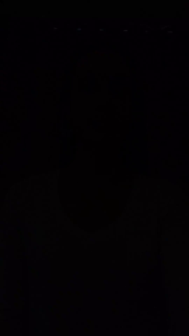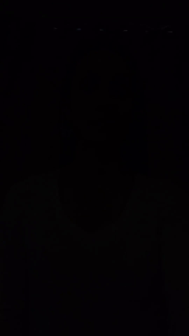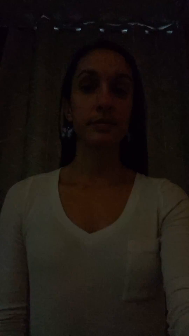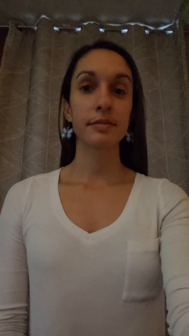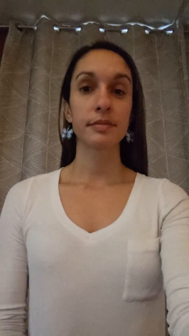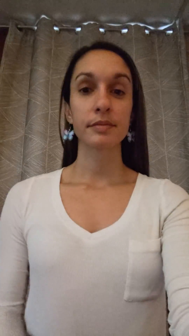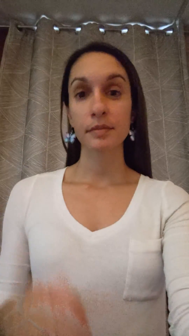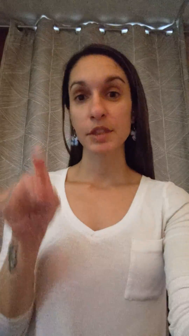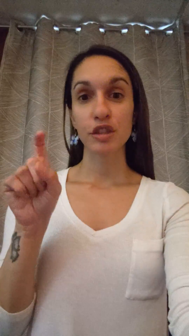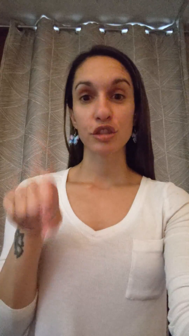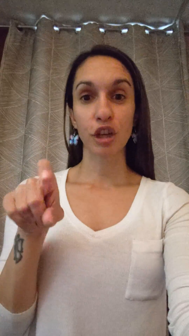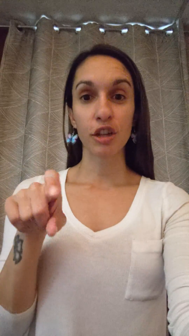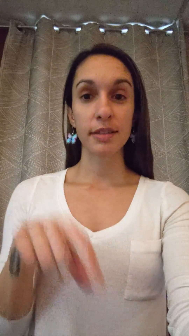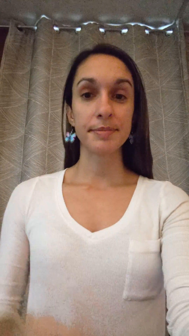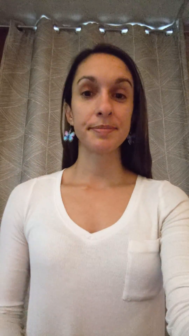should